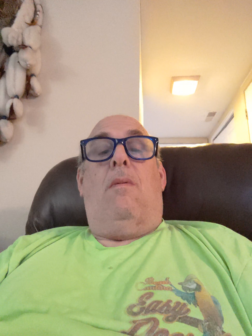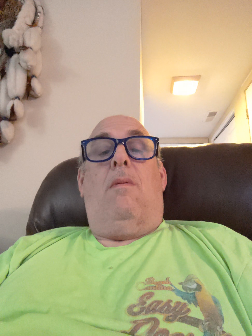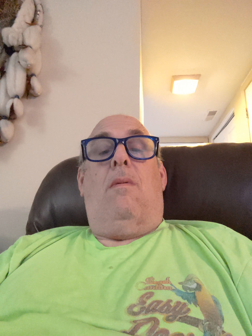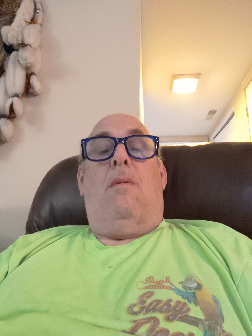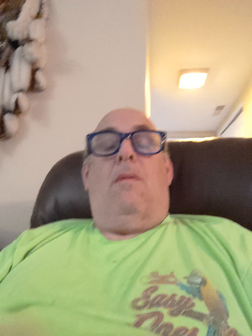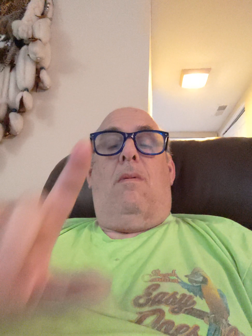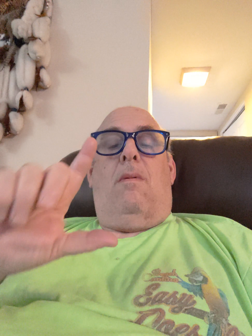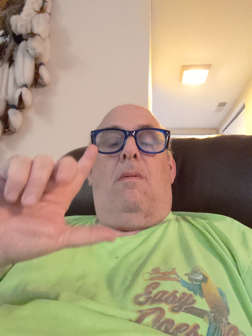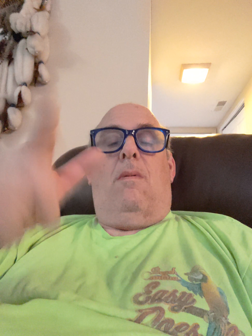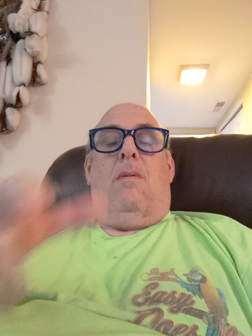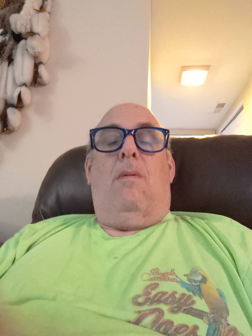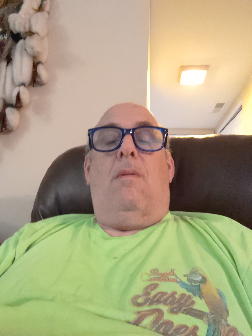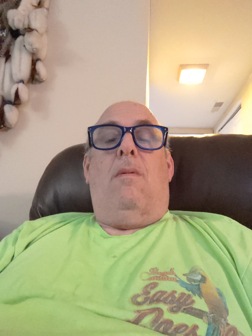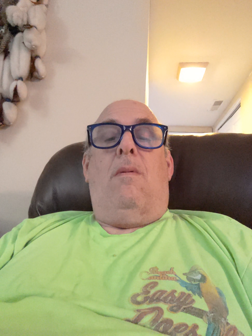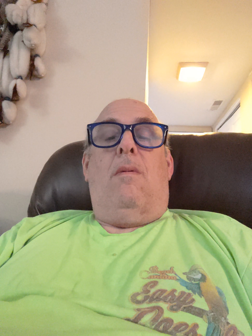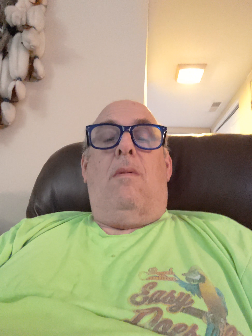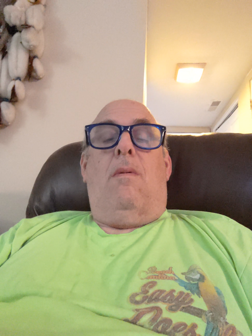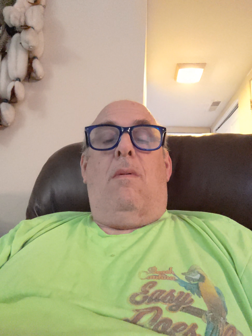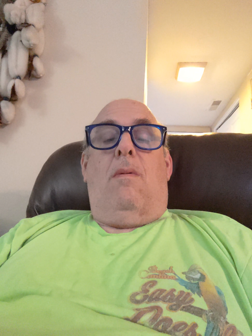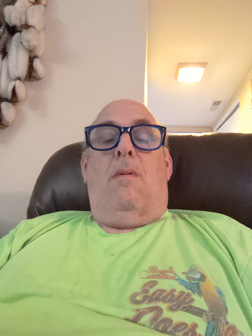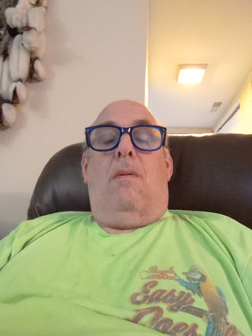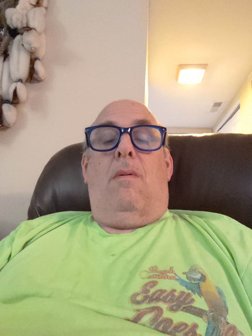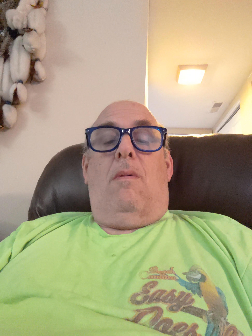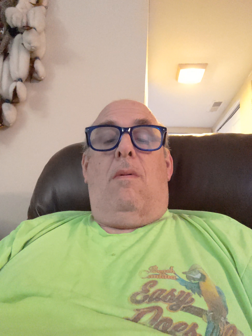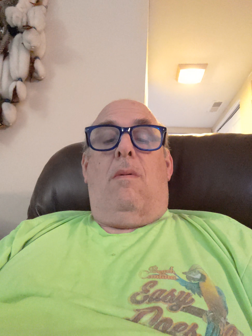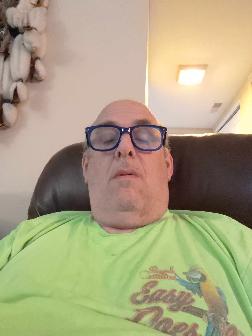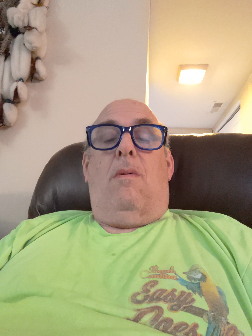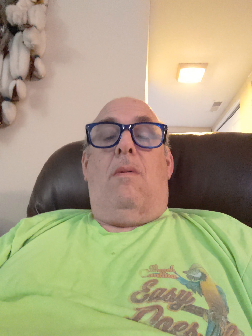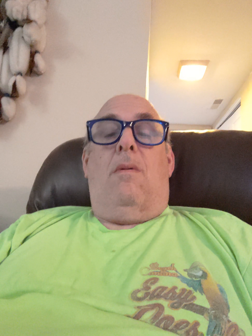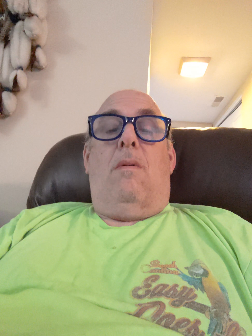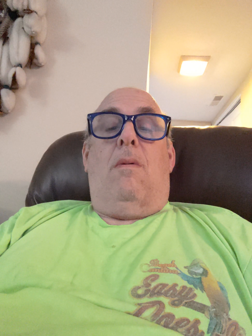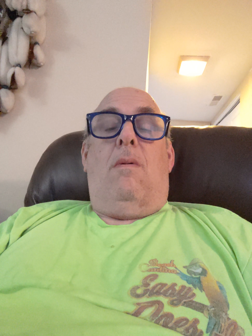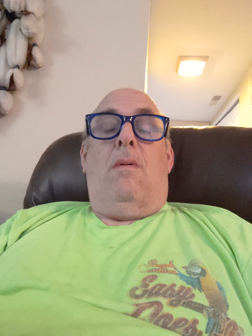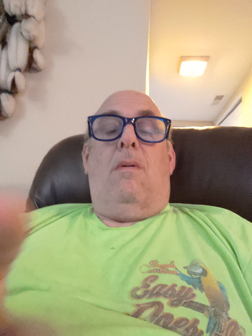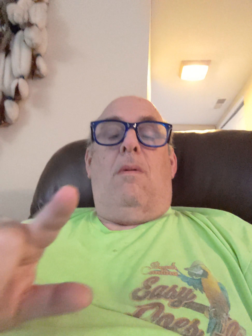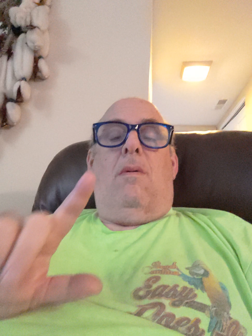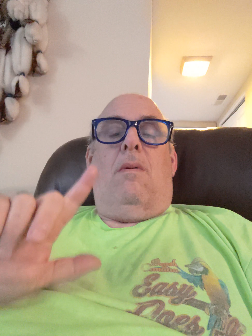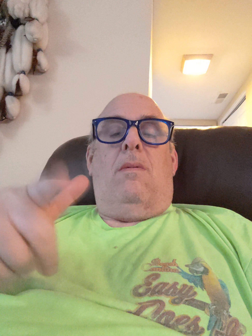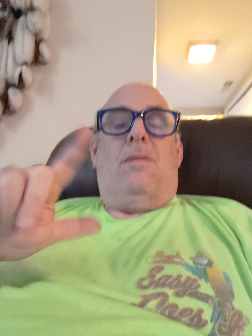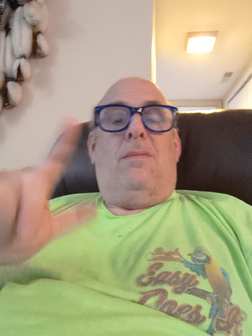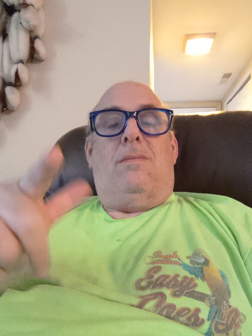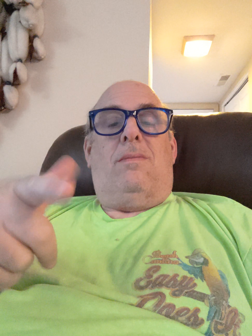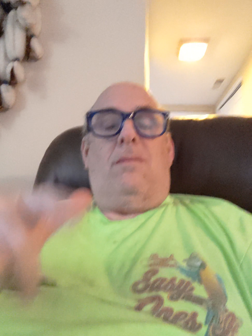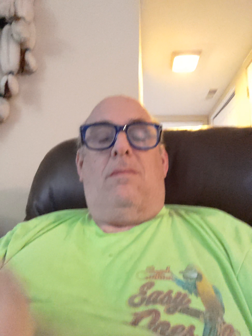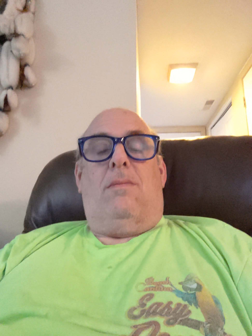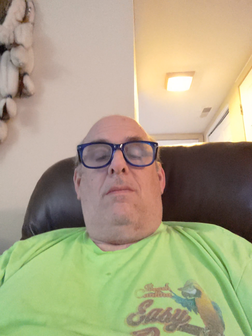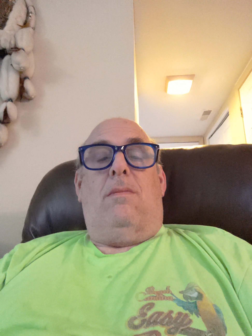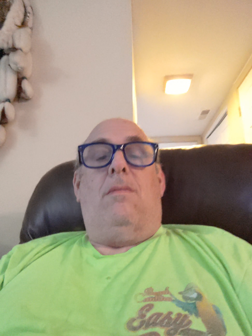later